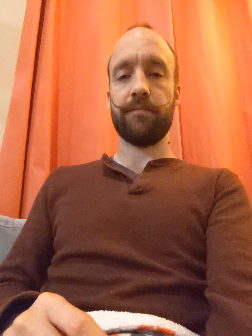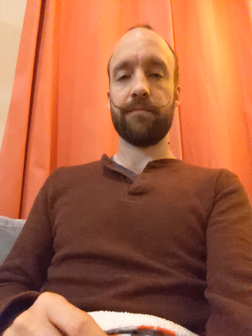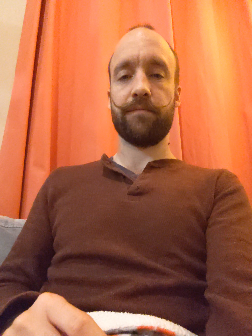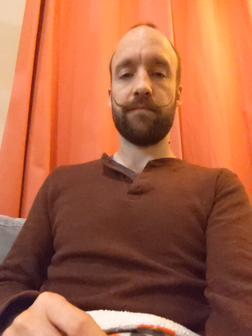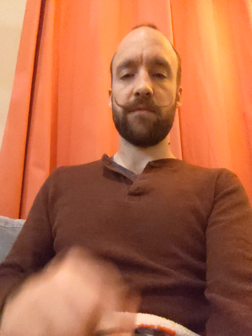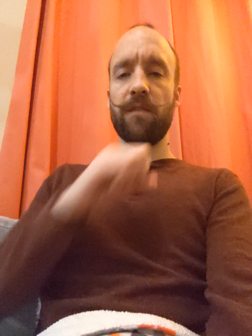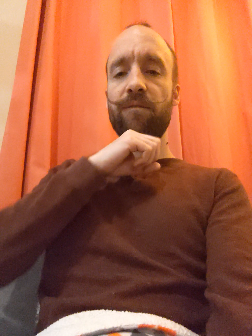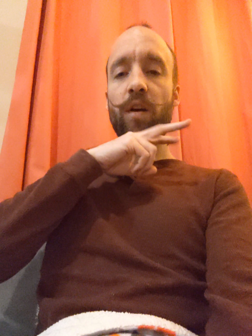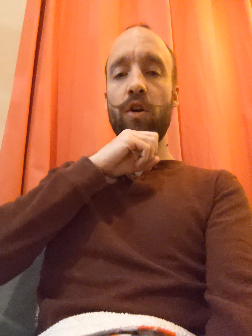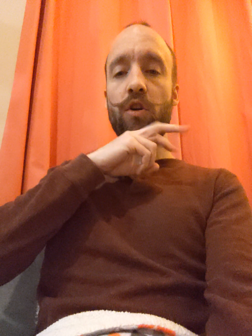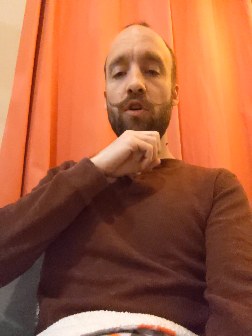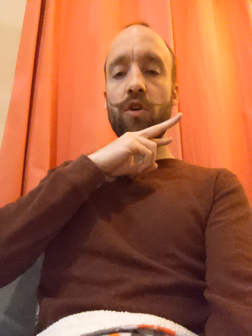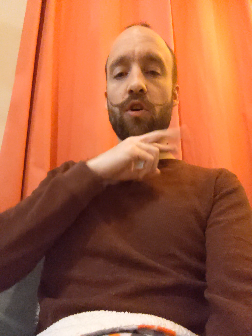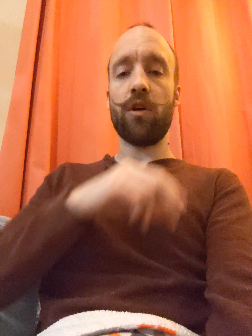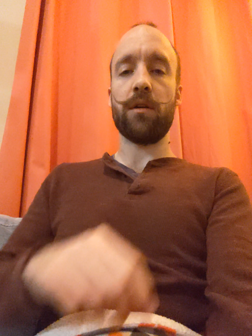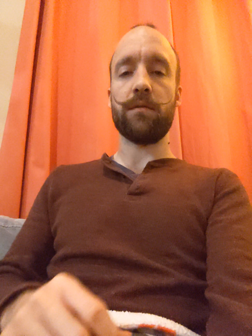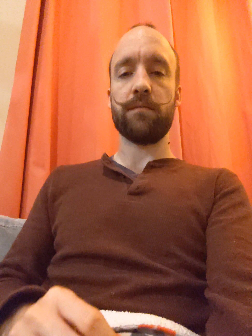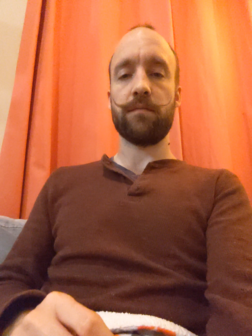frog